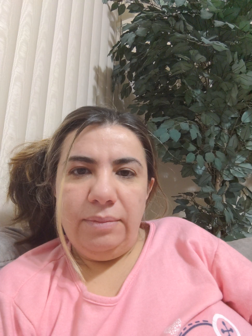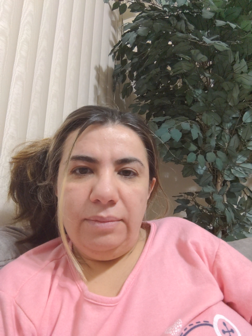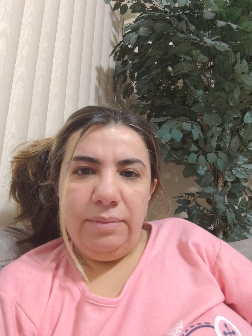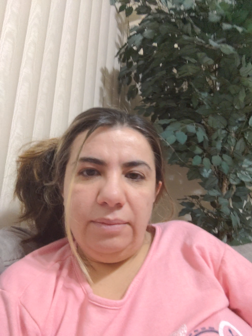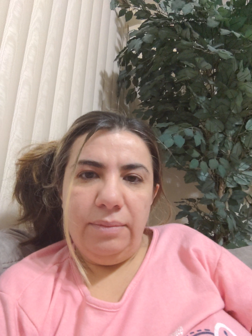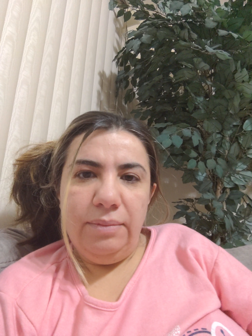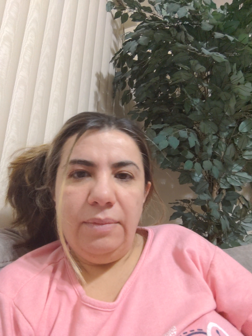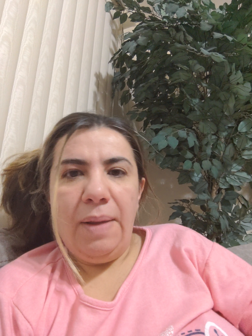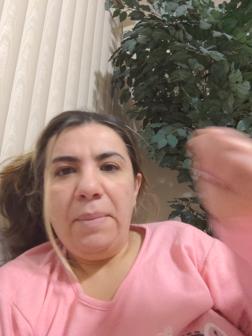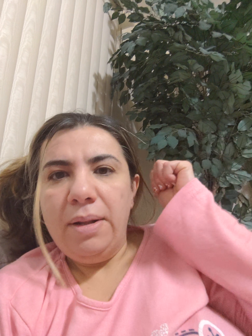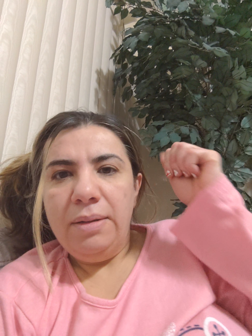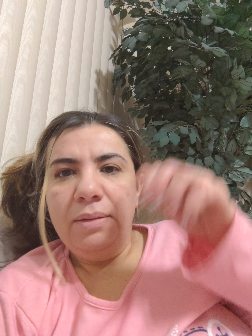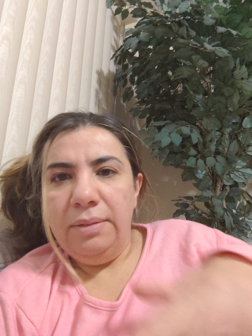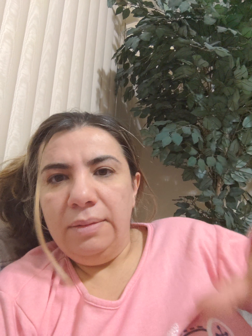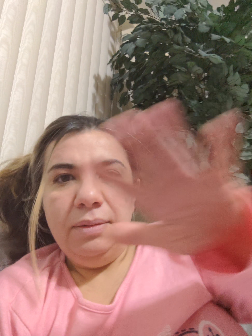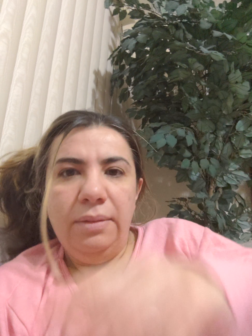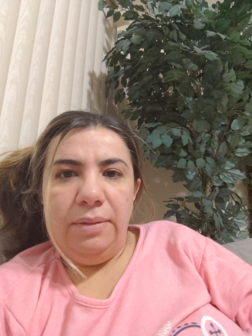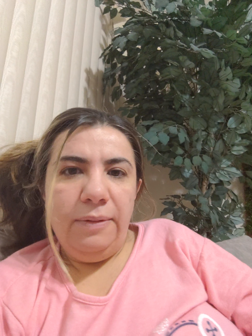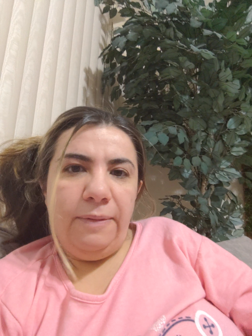backyard